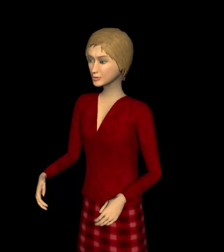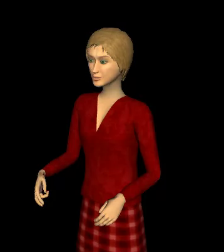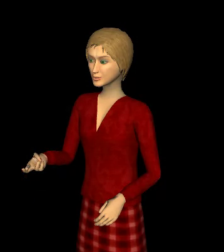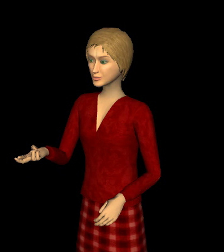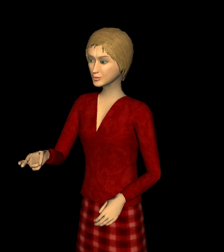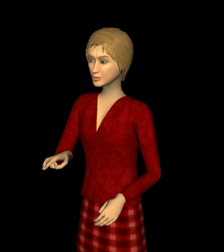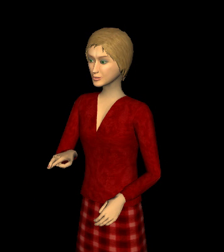يعود